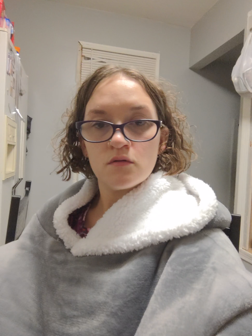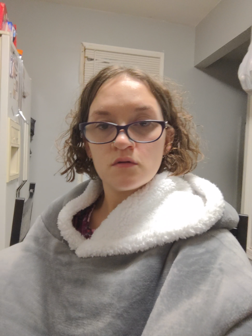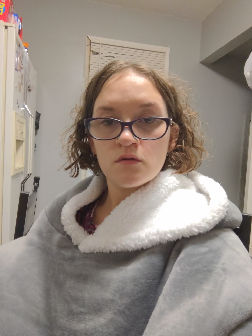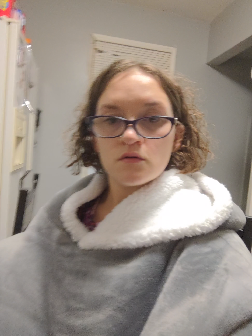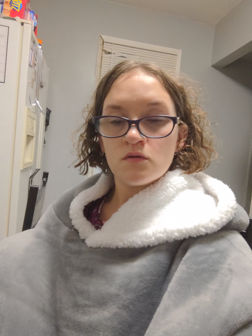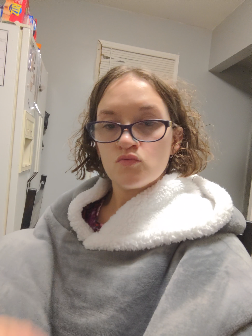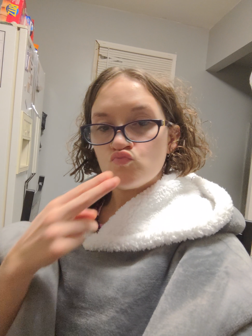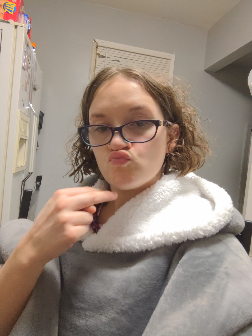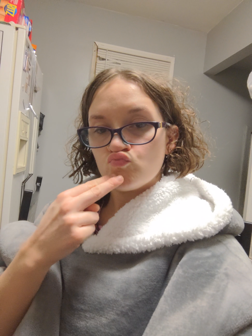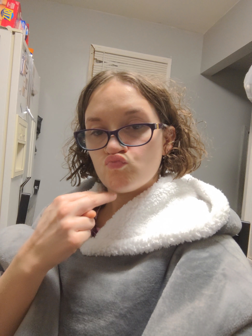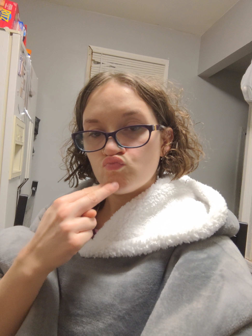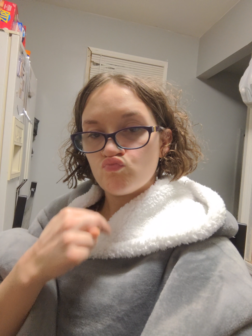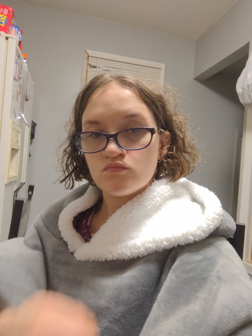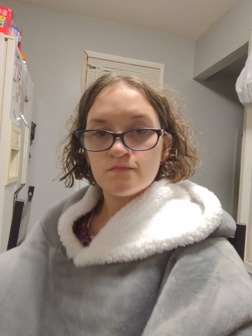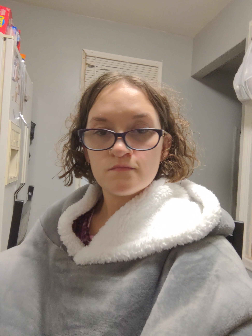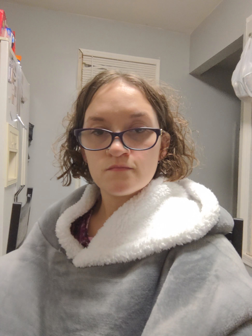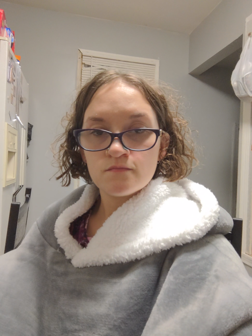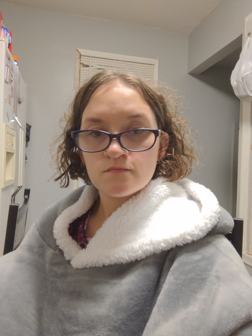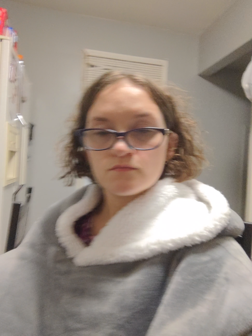cute